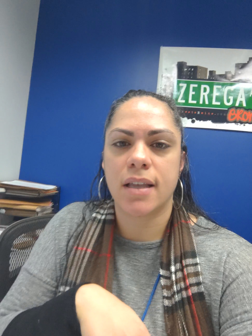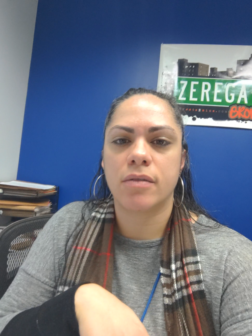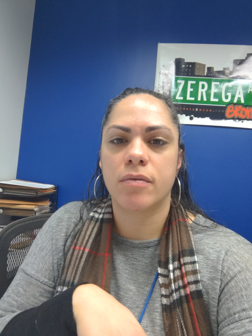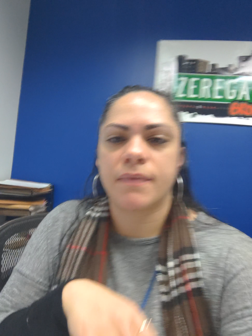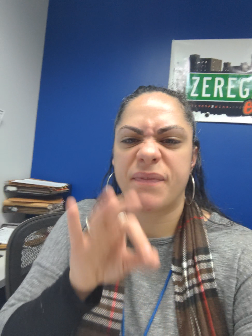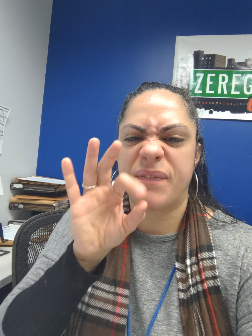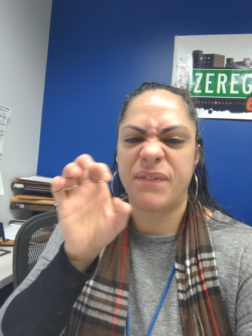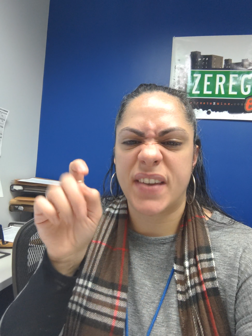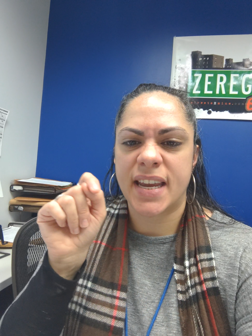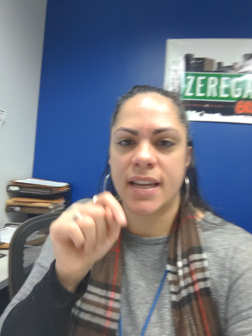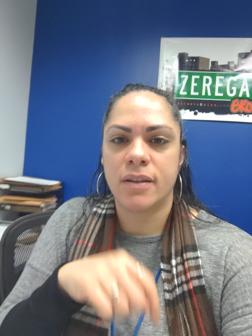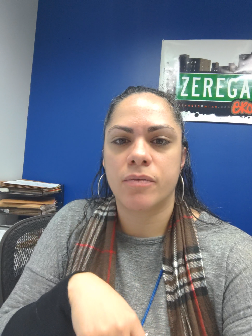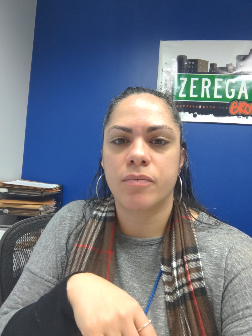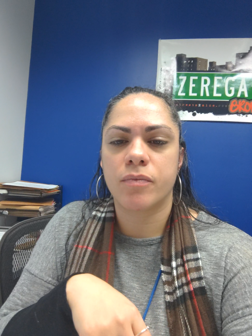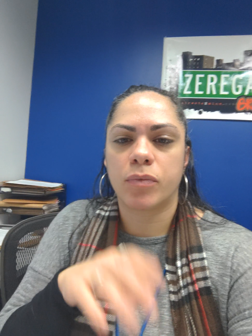feet